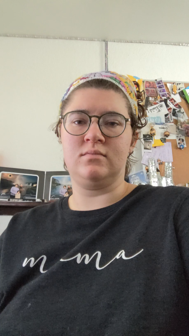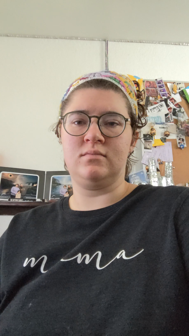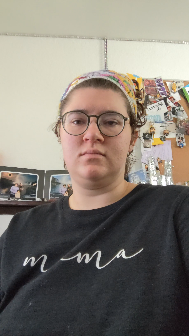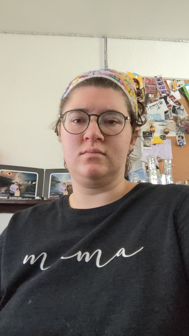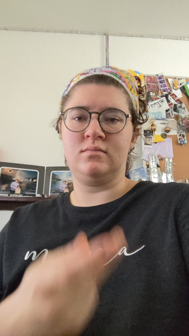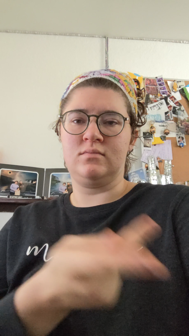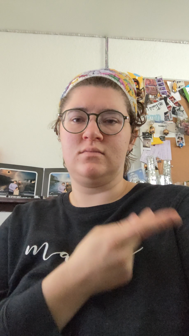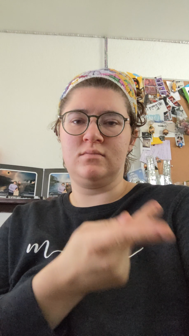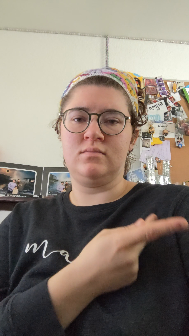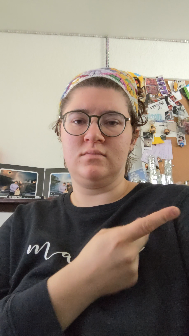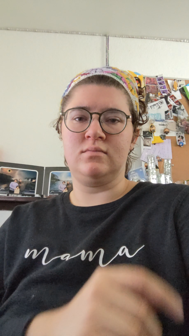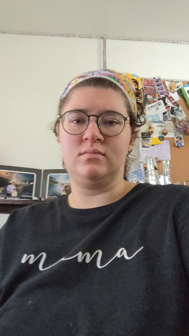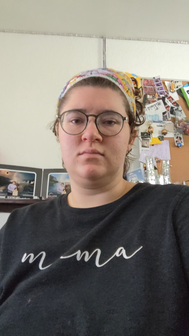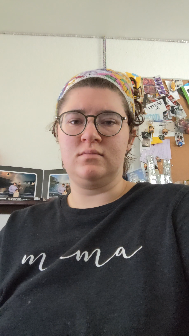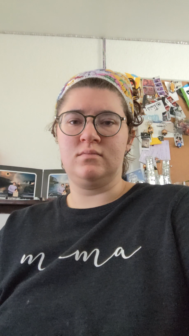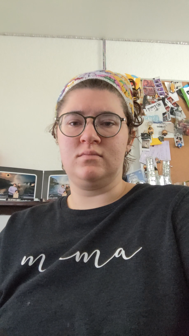sheep